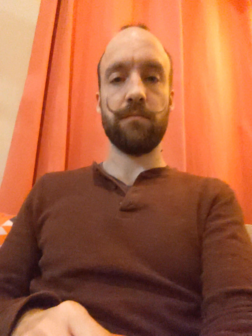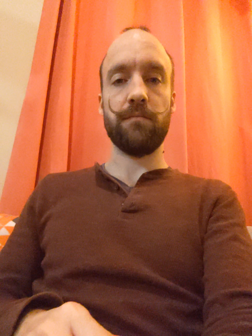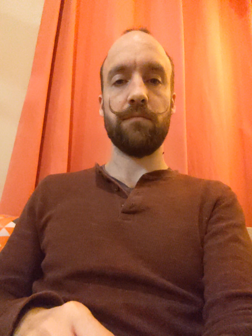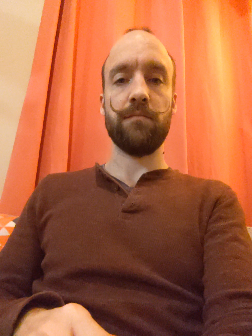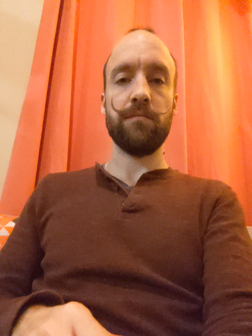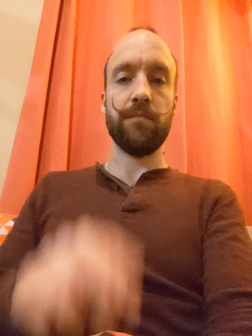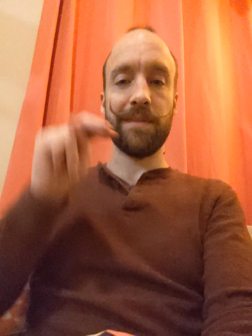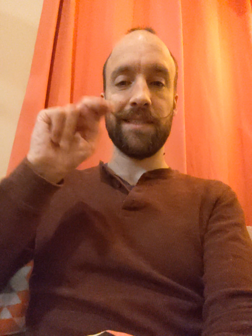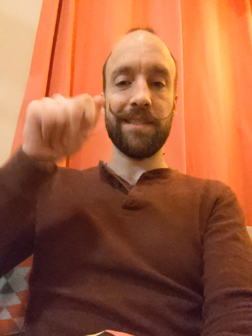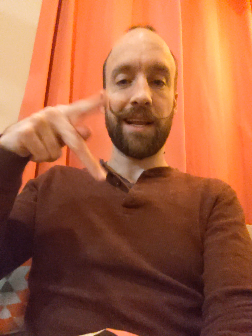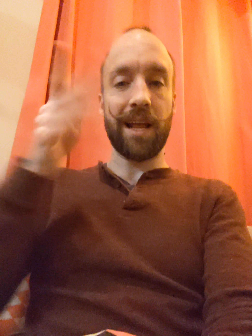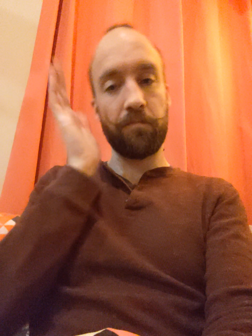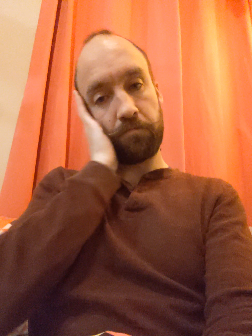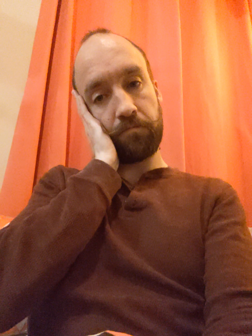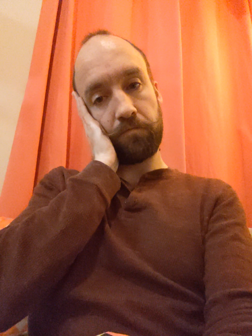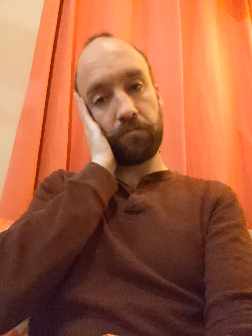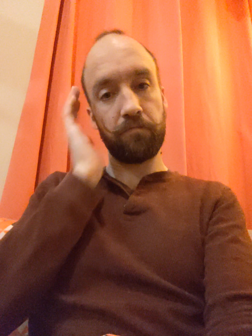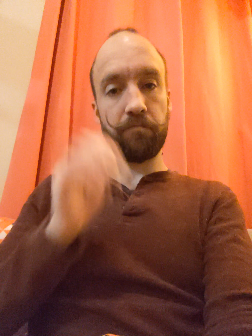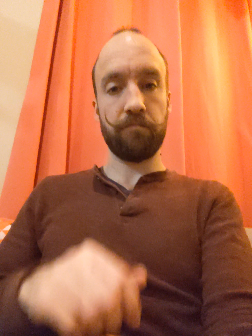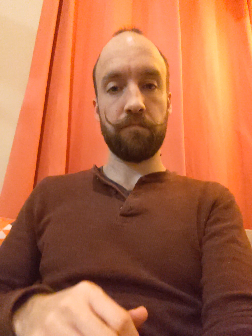nap